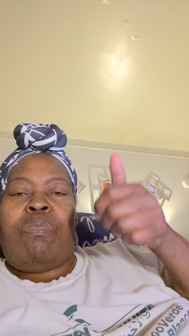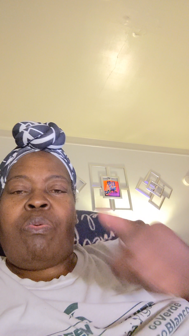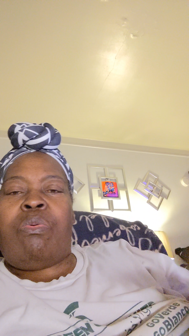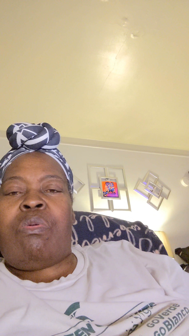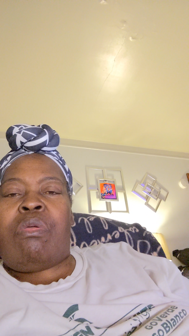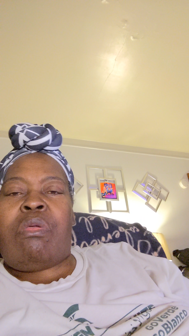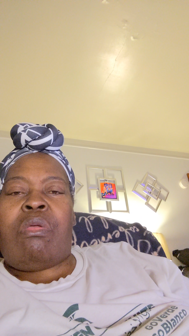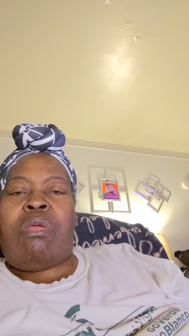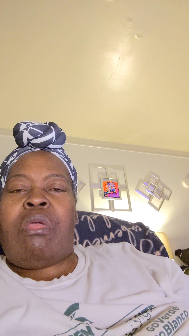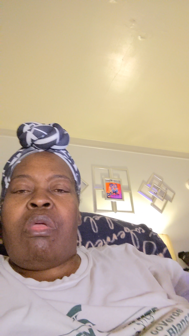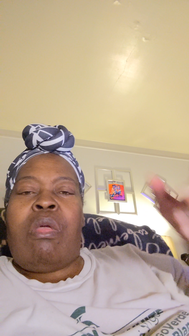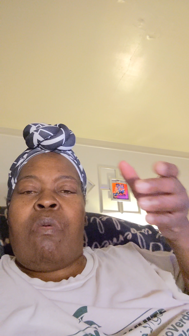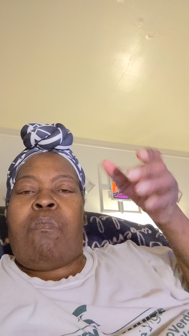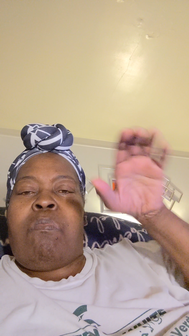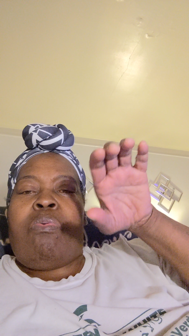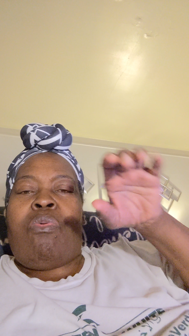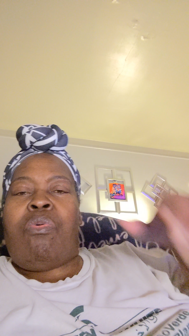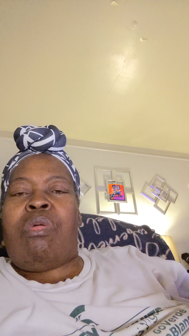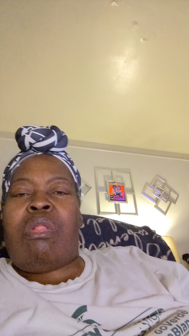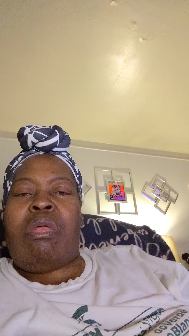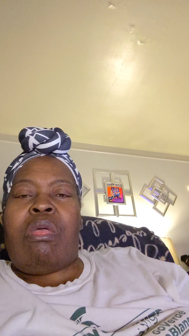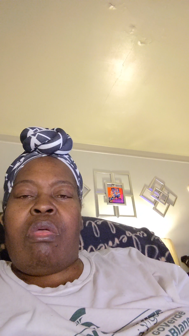pour